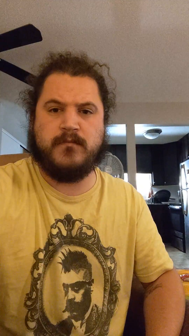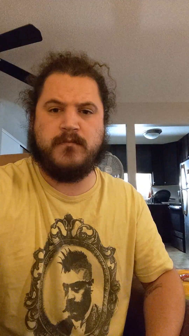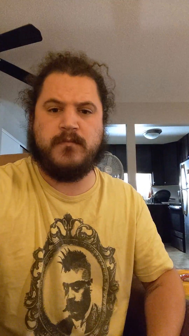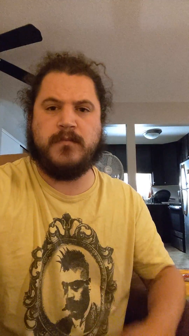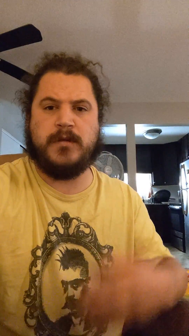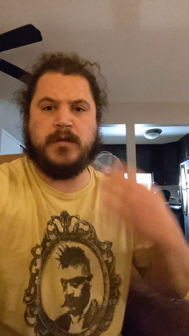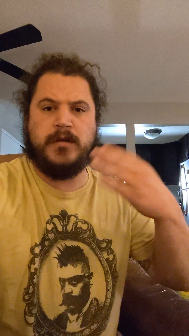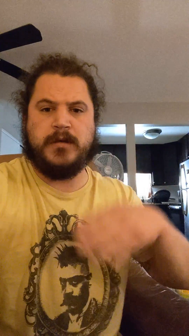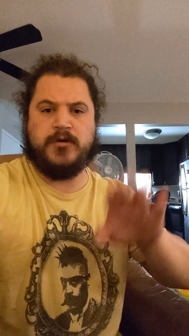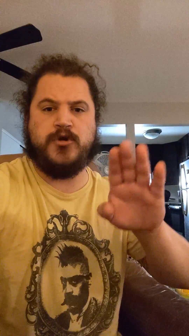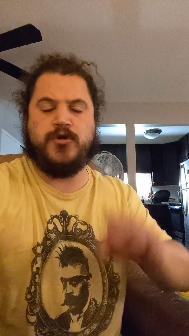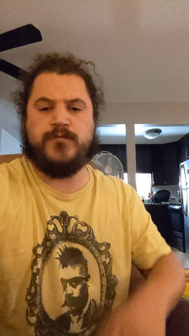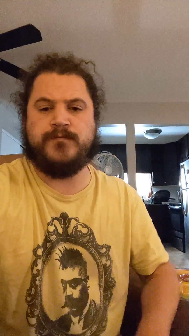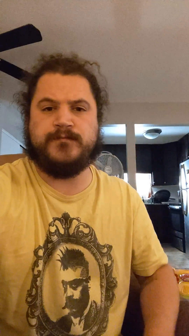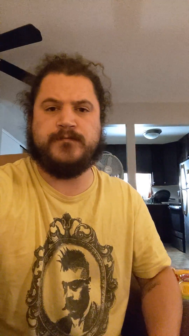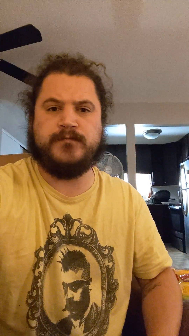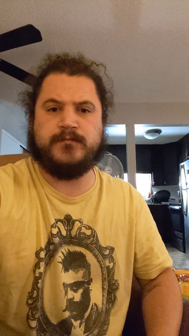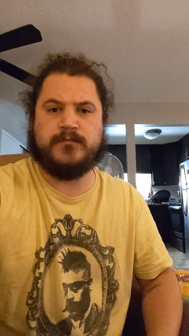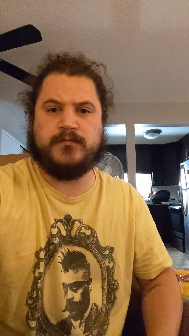enter